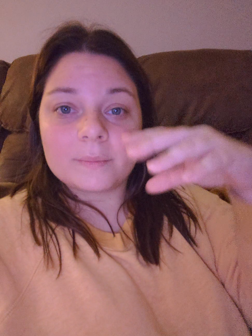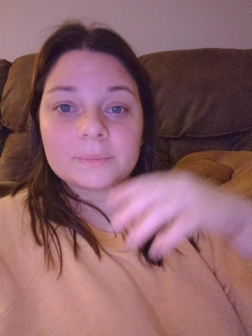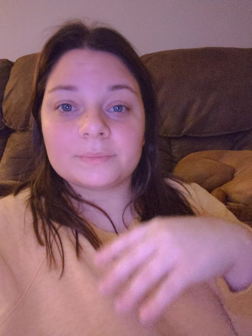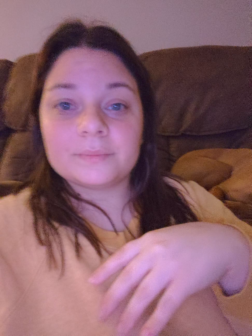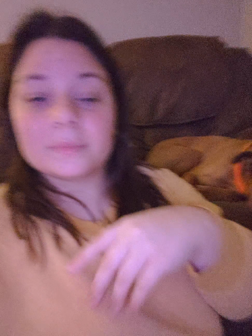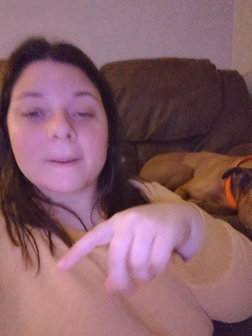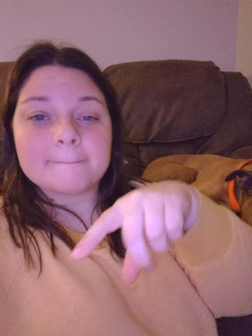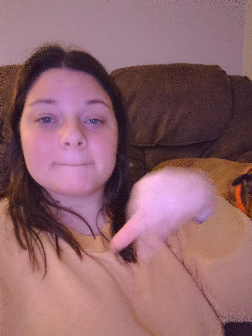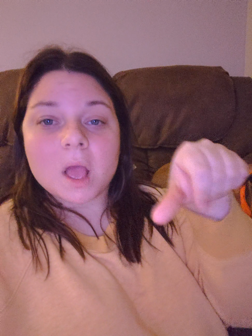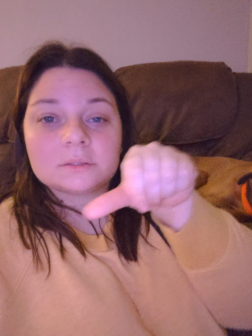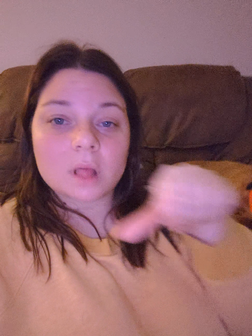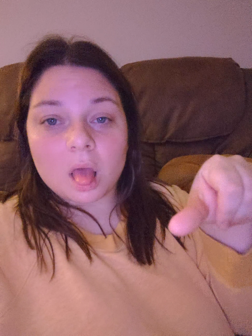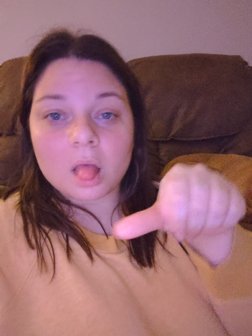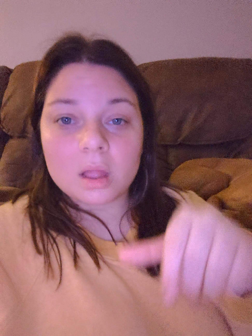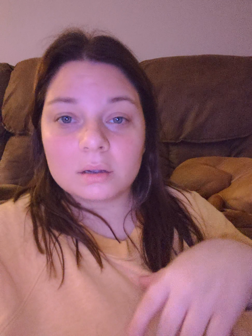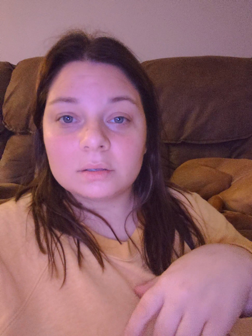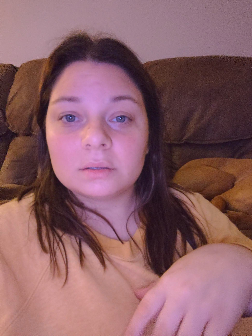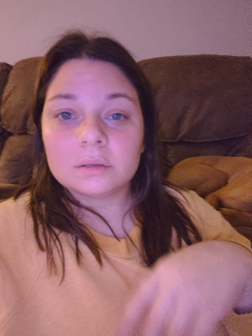puzzle